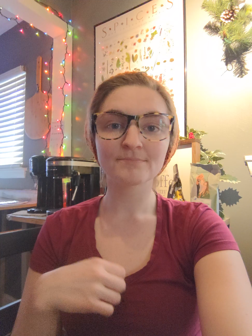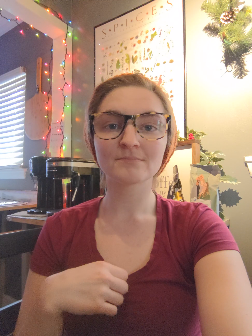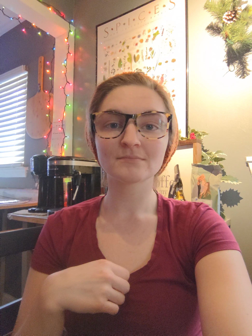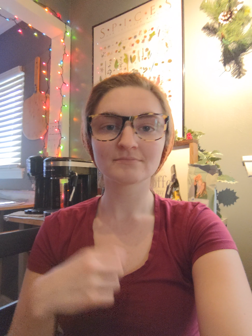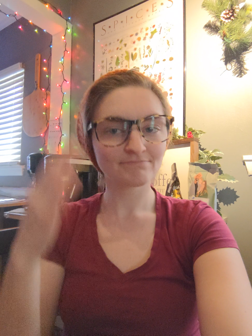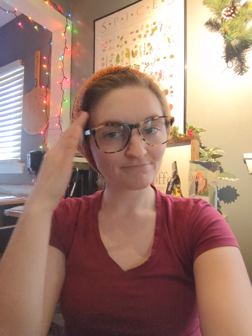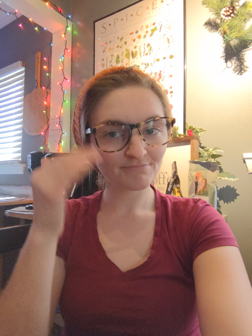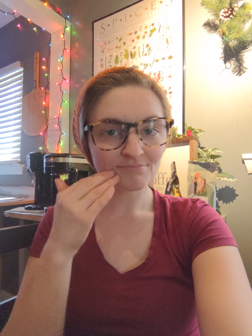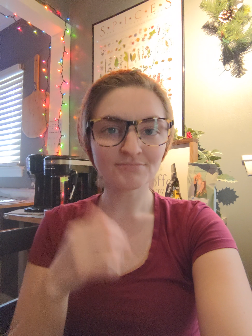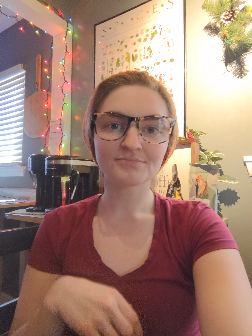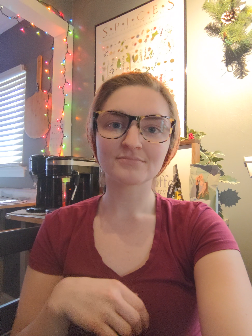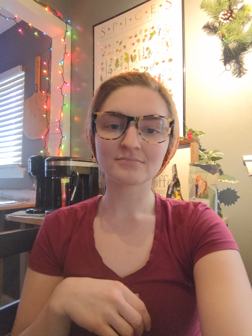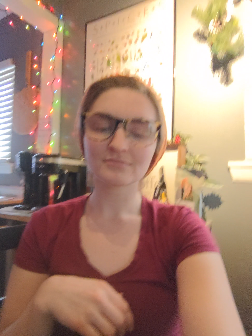head